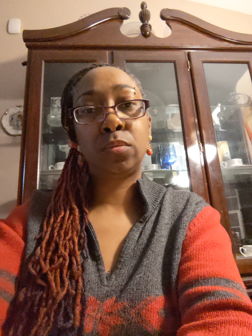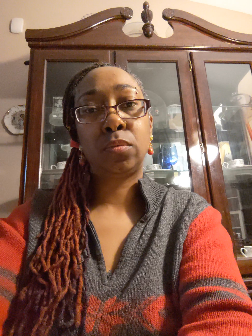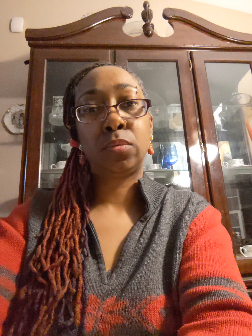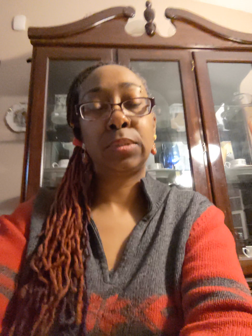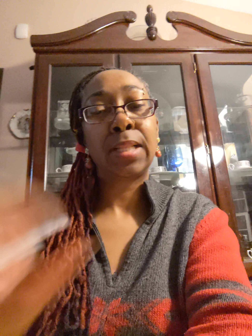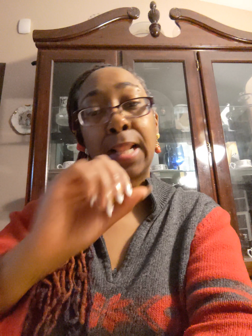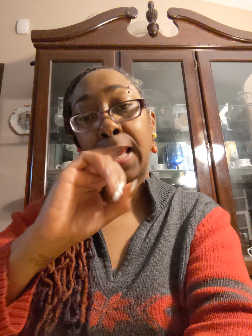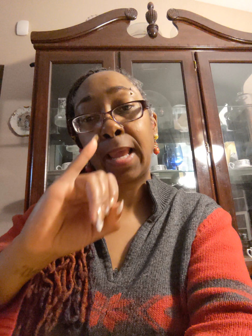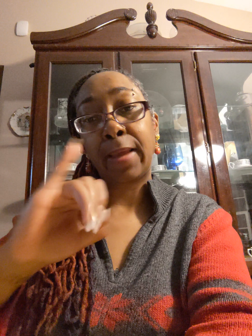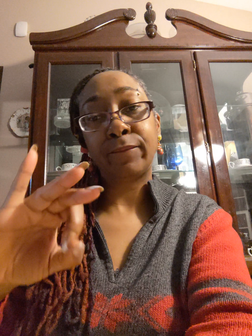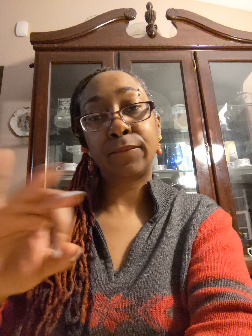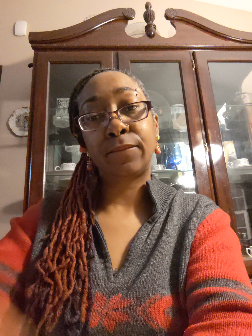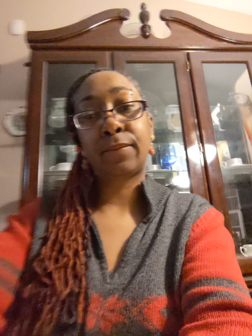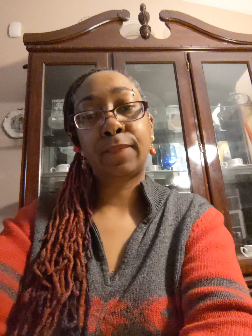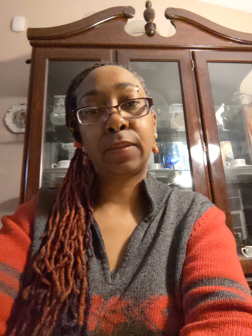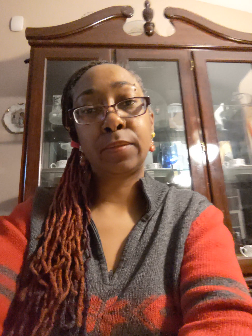if